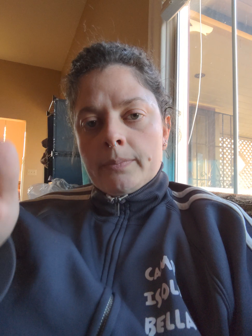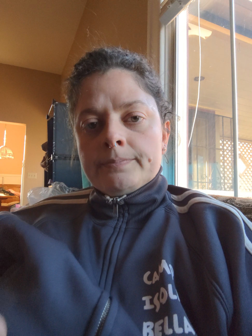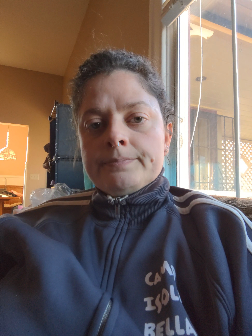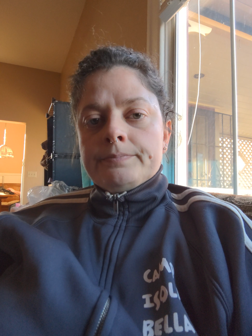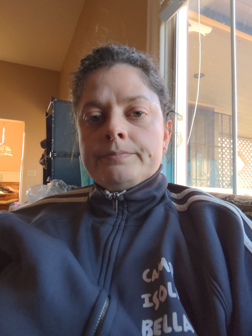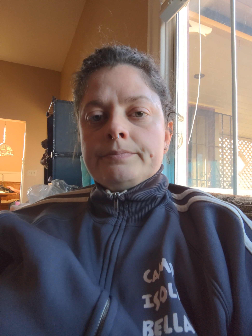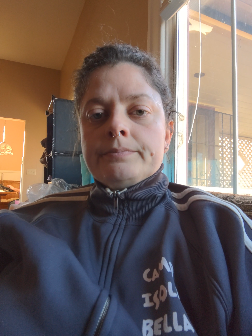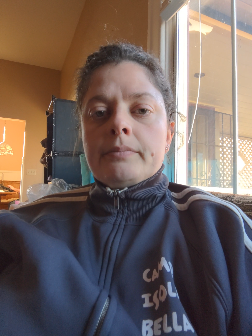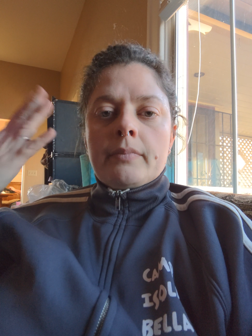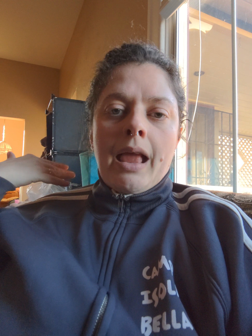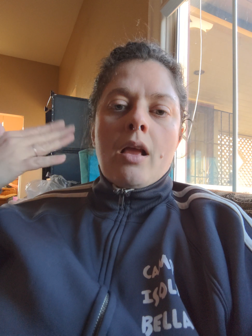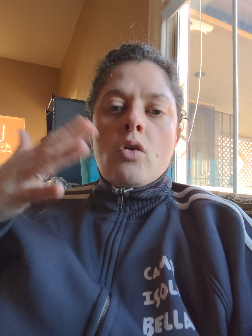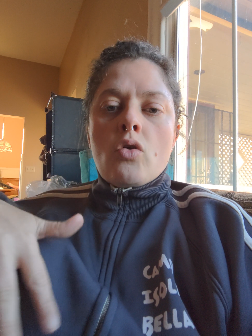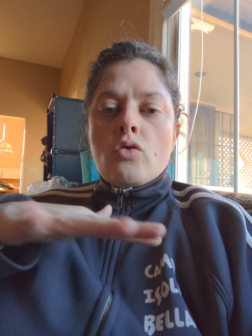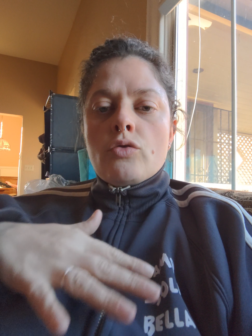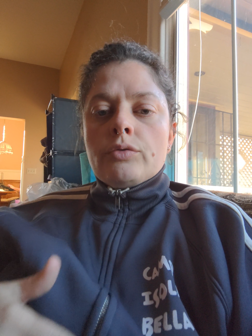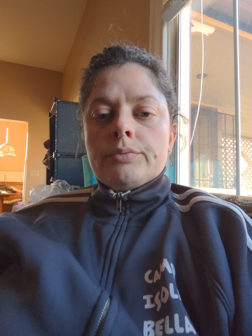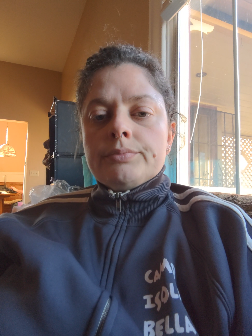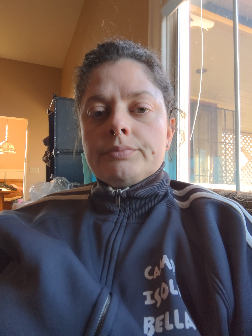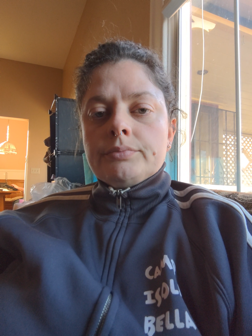backyard